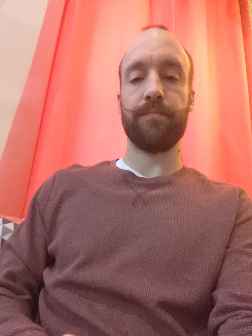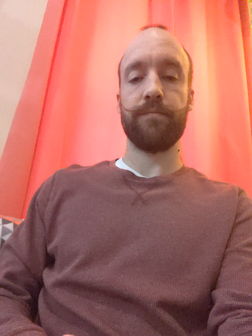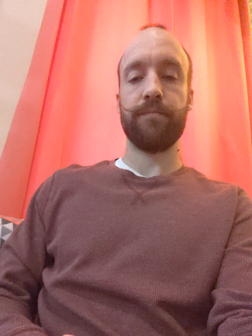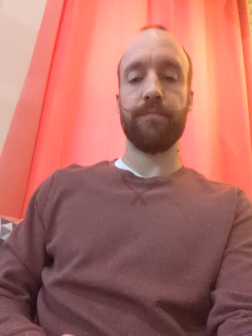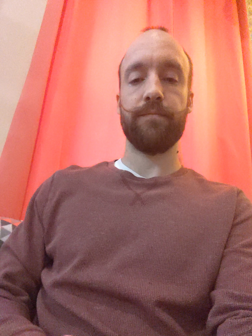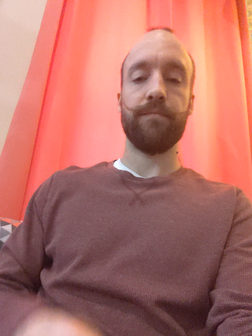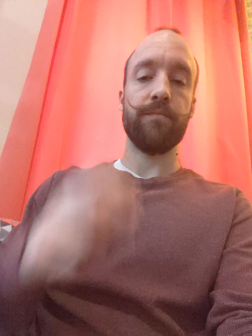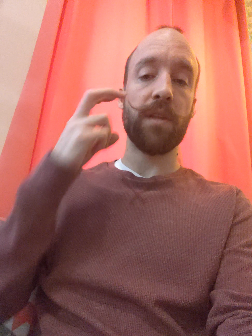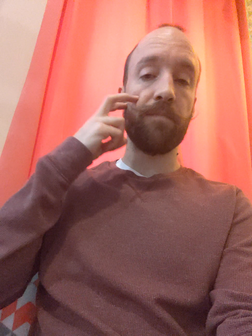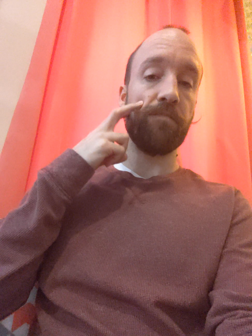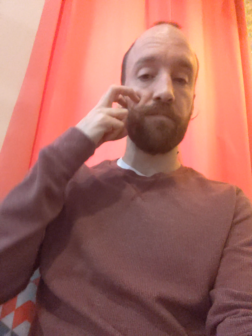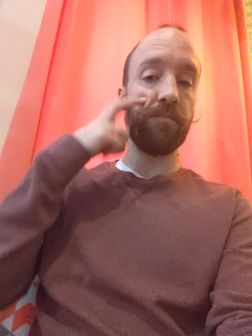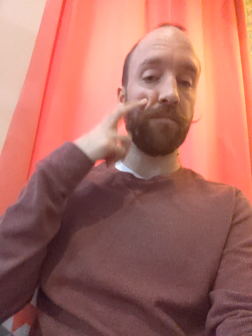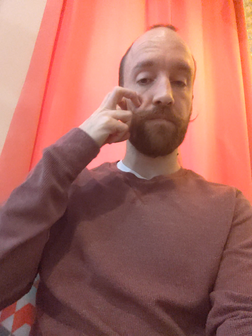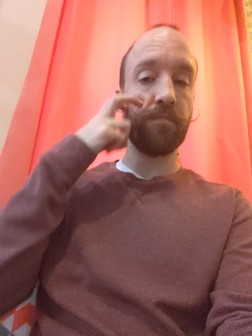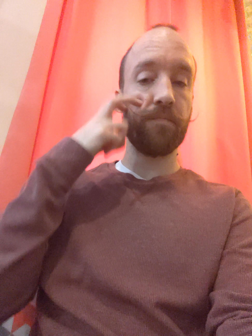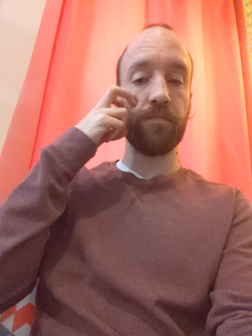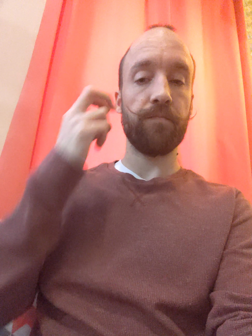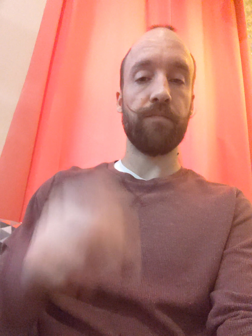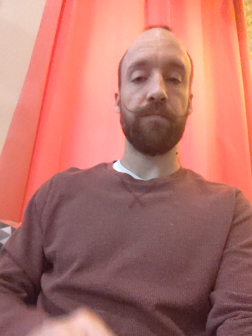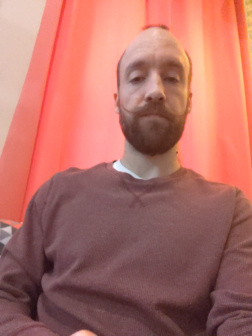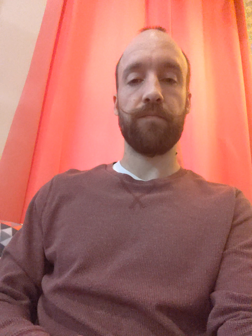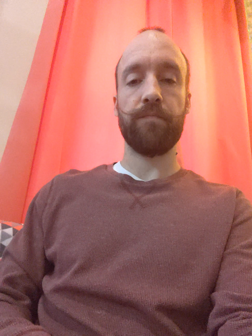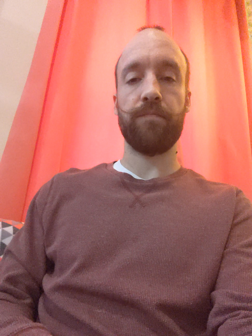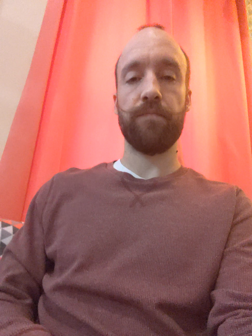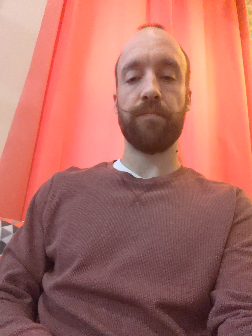gum